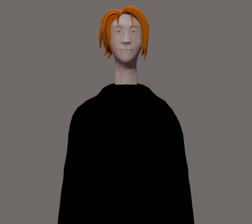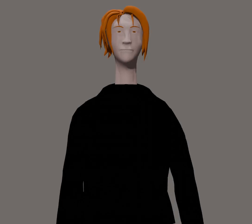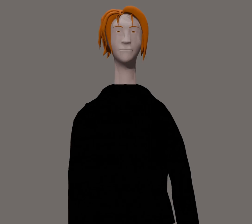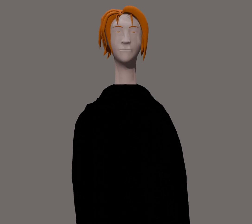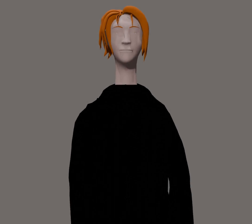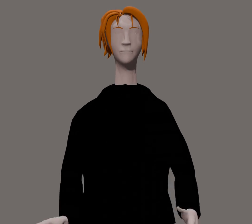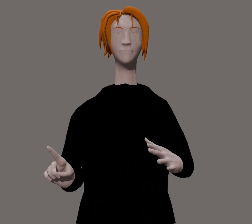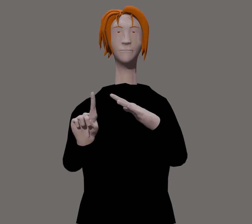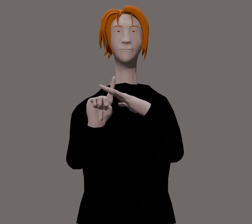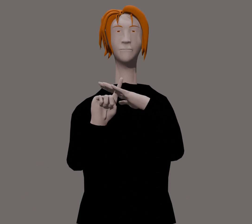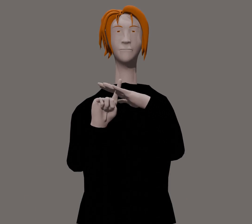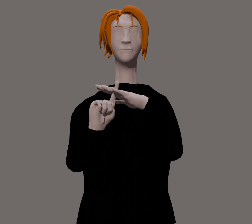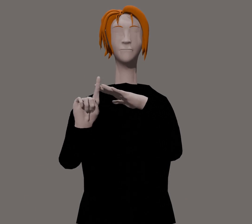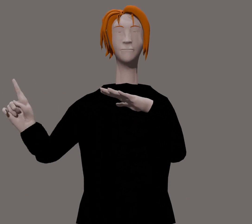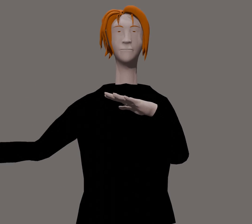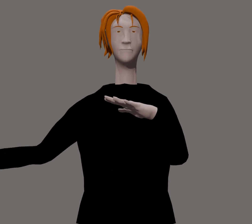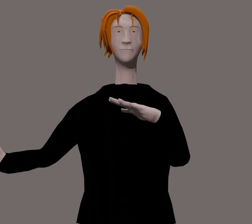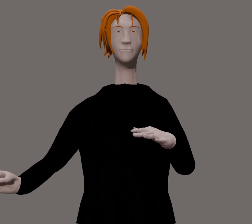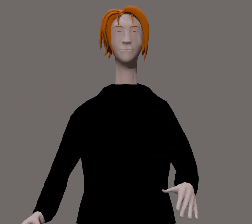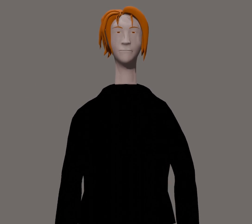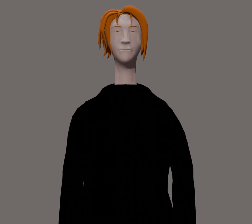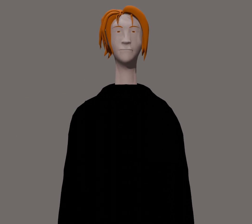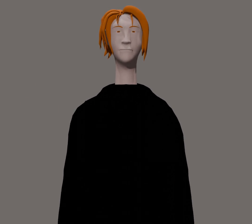Breakout